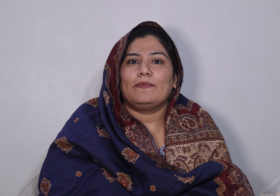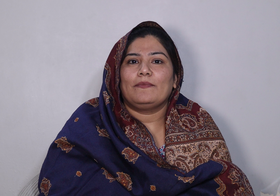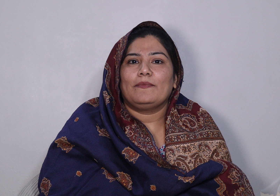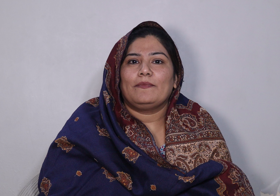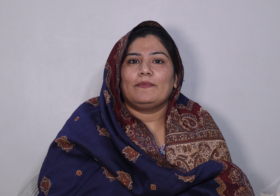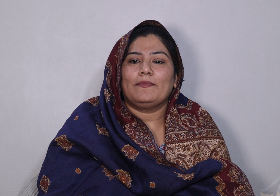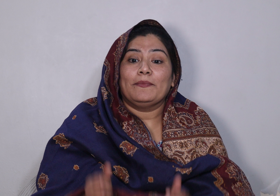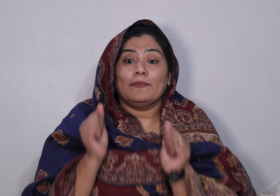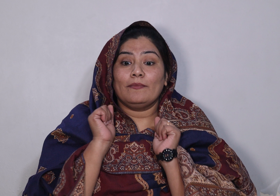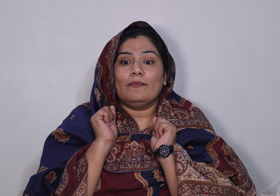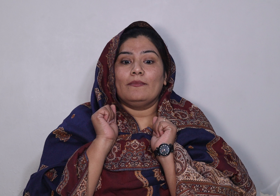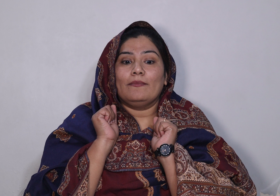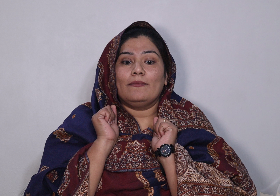scared